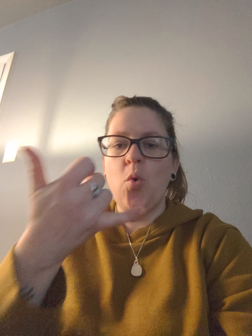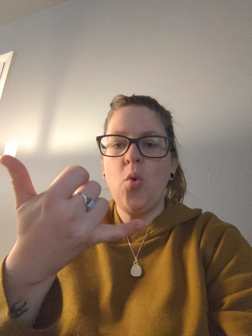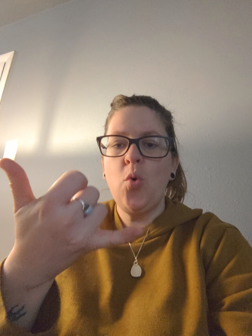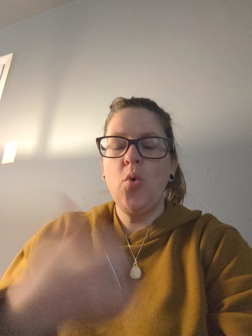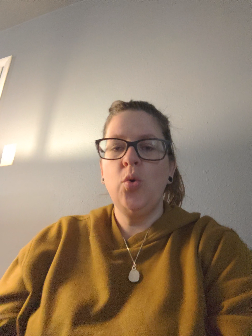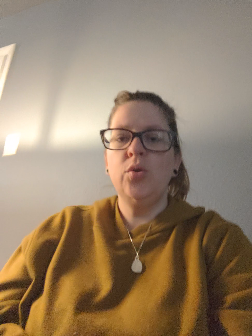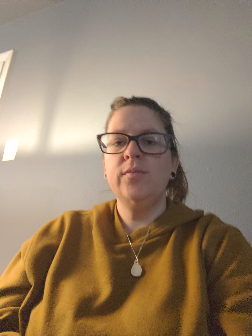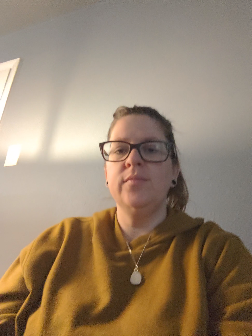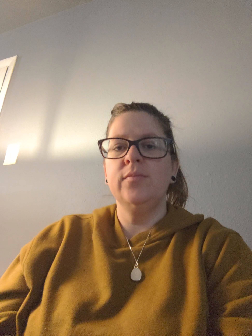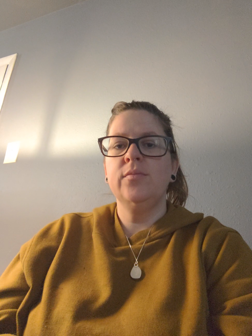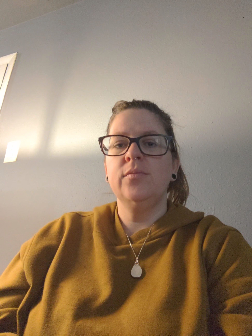call on the phone